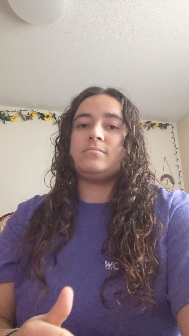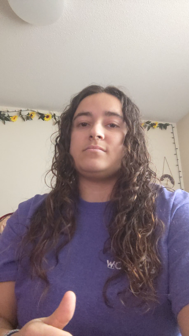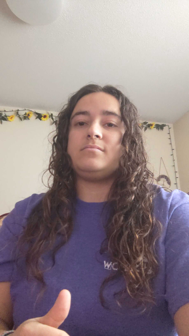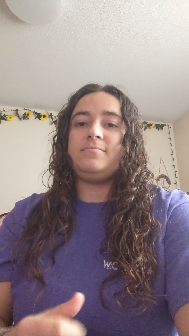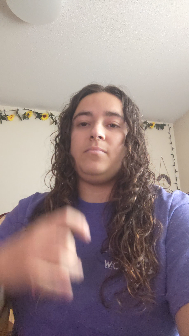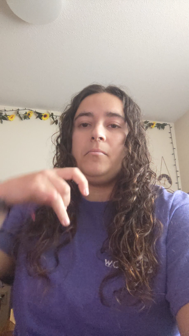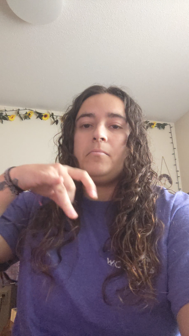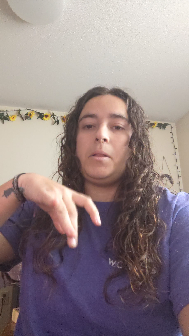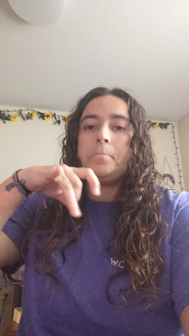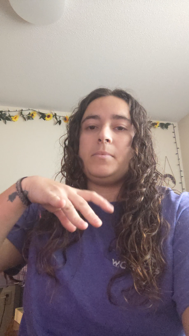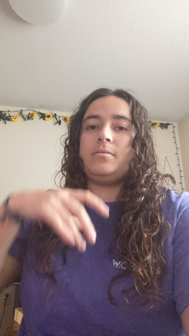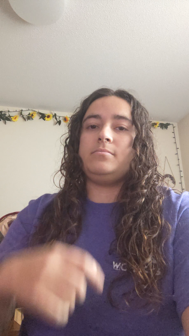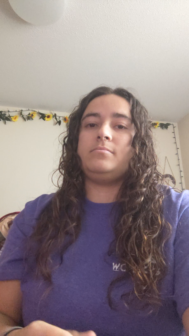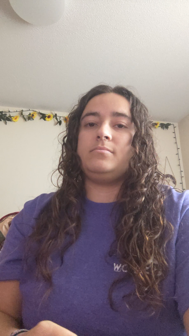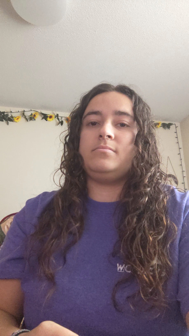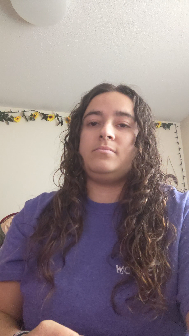pumpkin